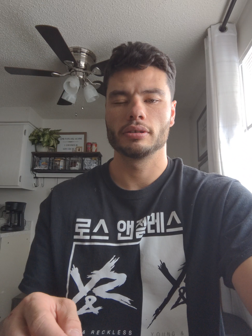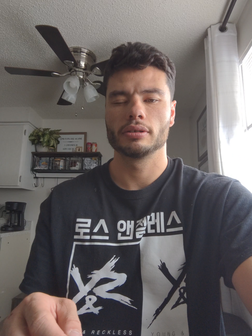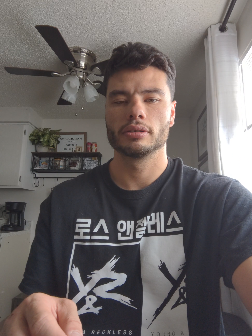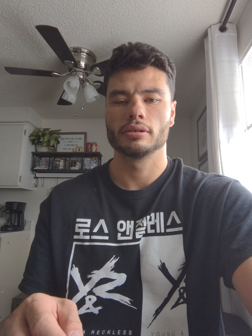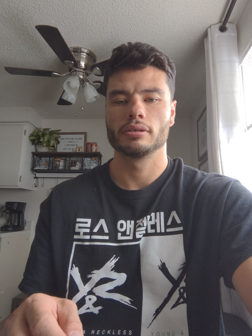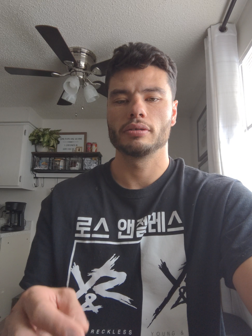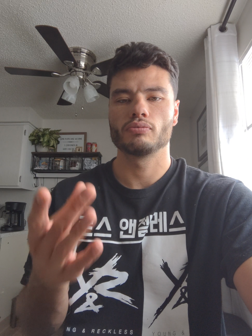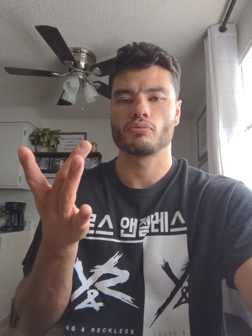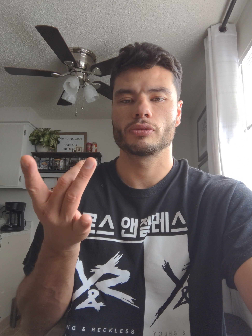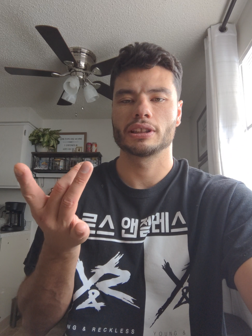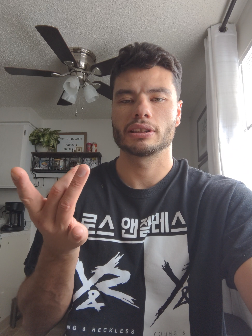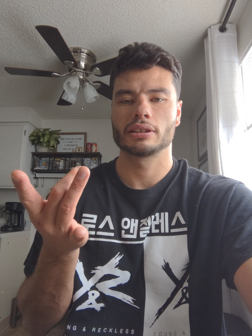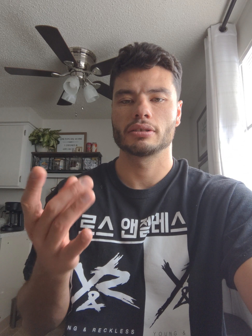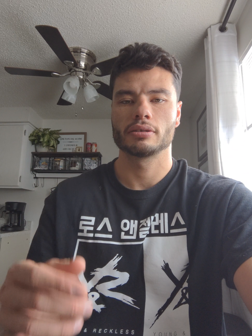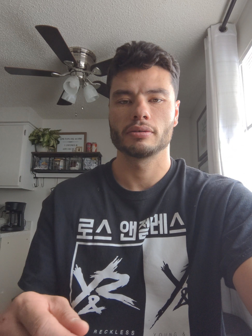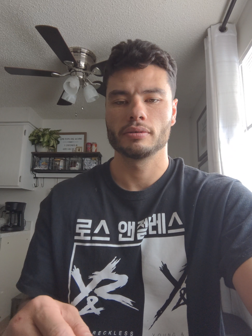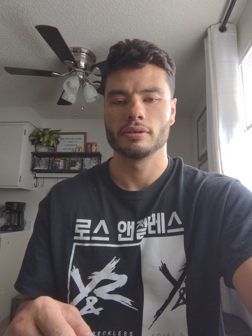sticky